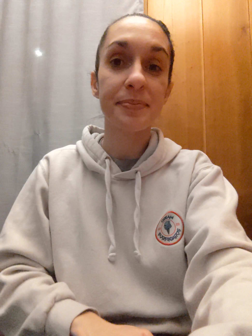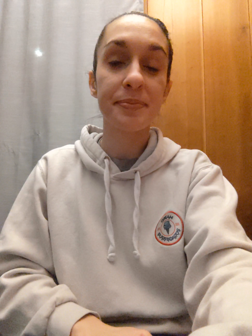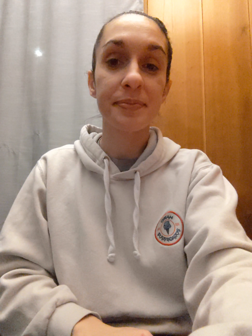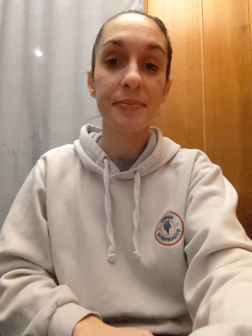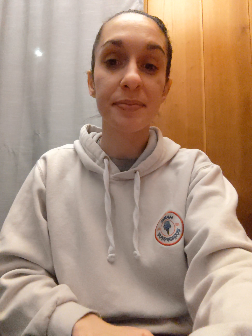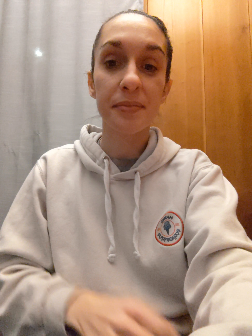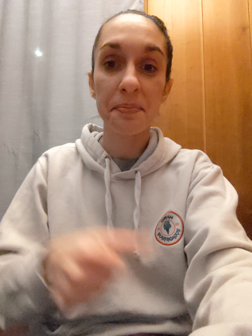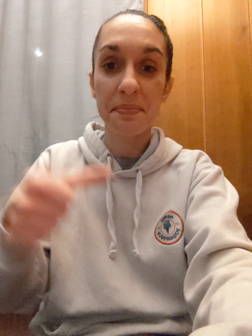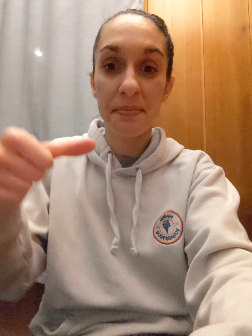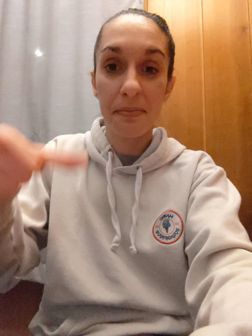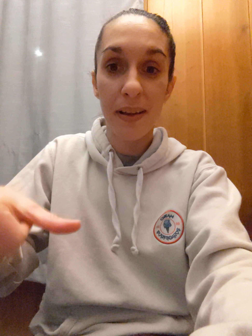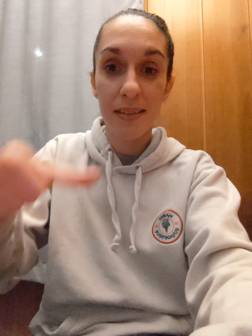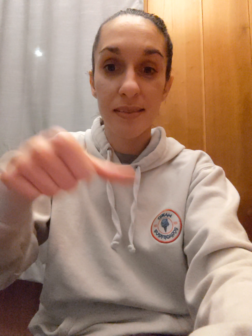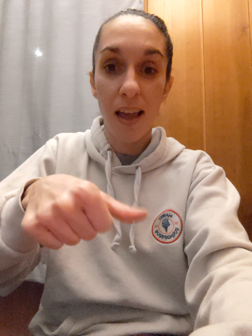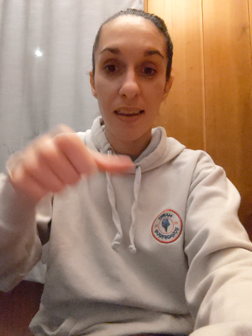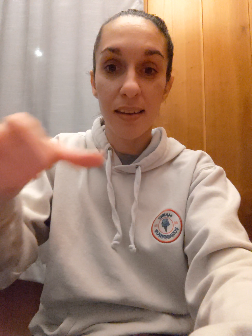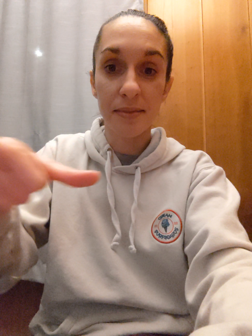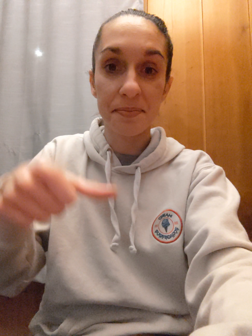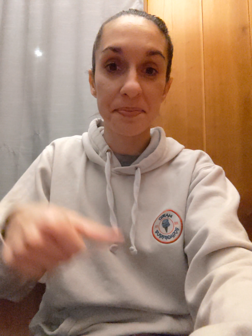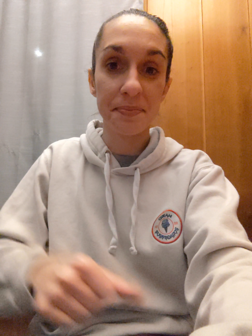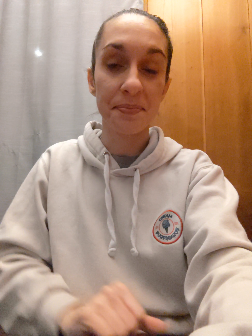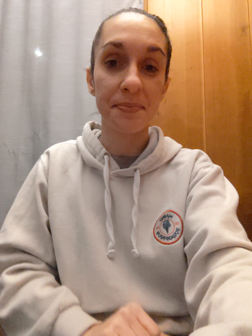puzzle